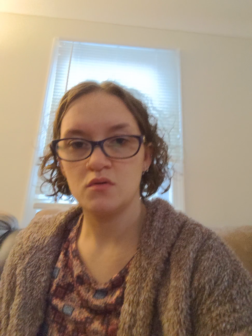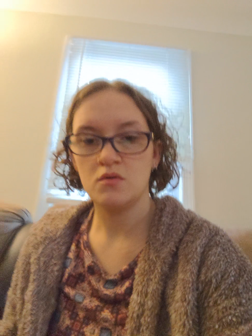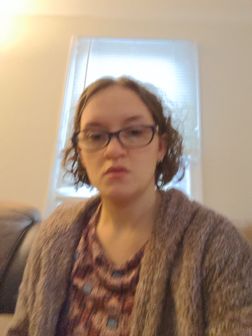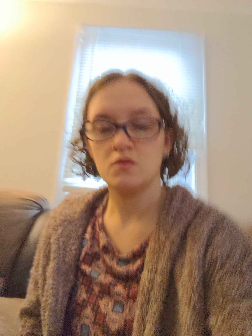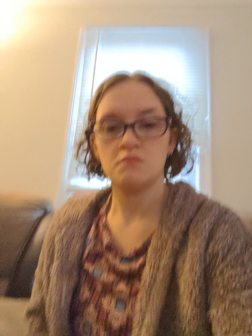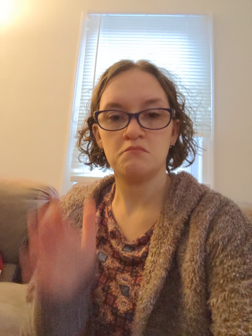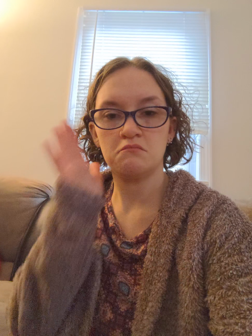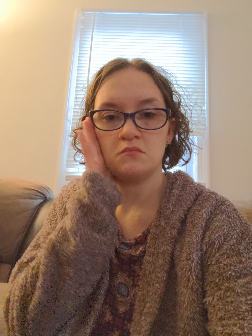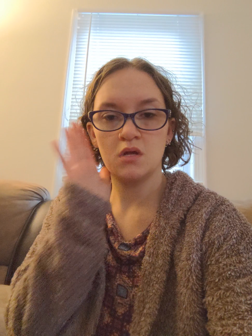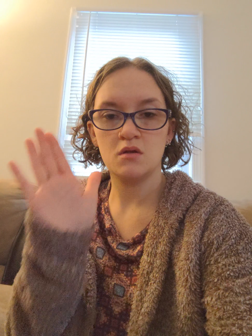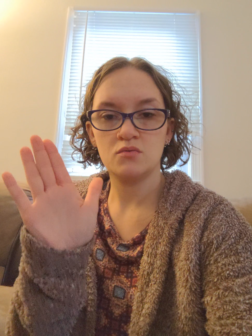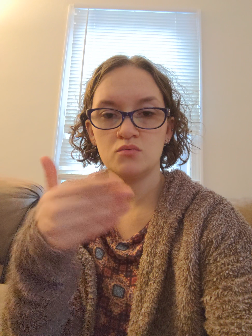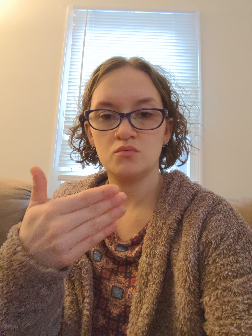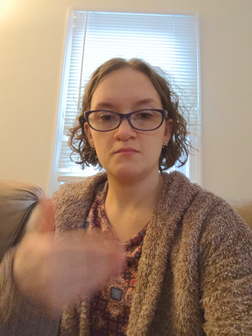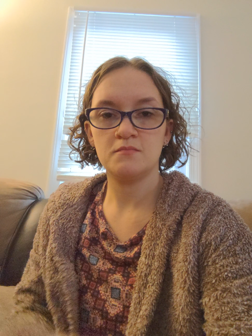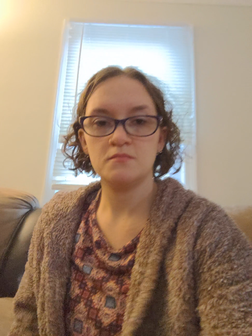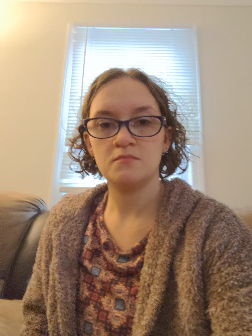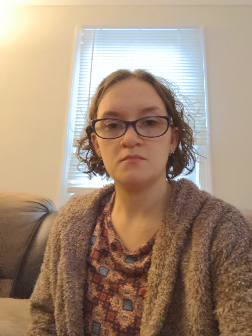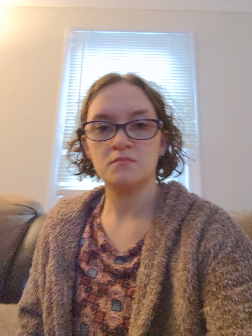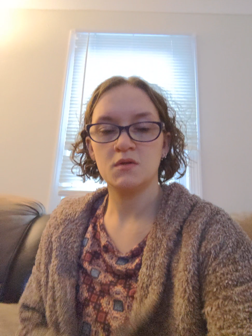bedroom